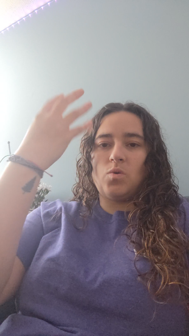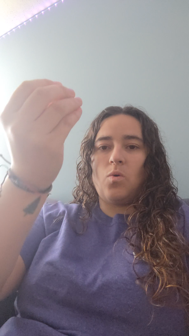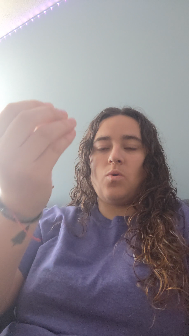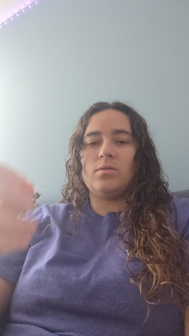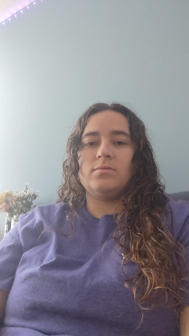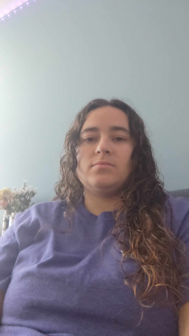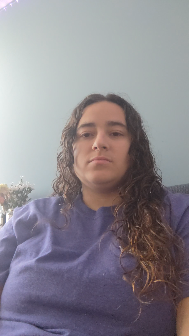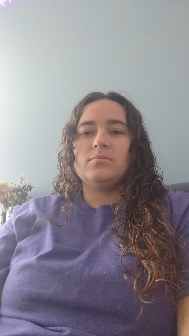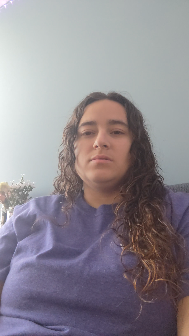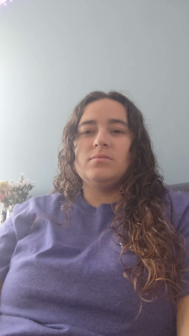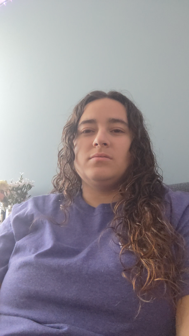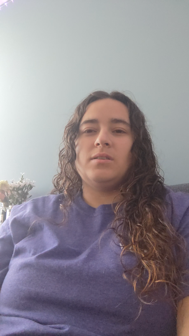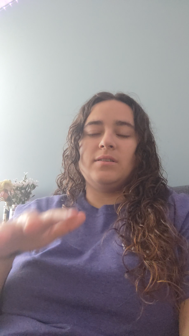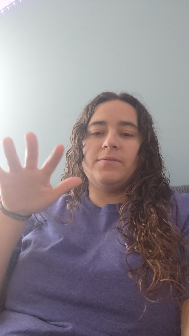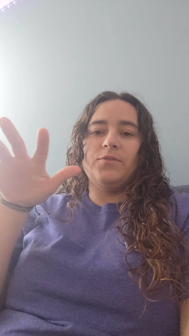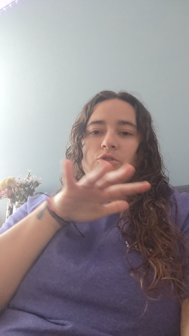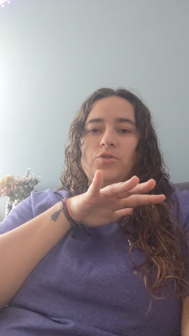full